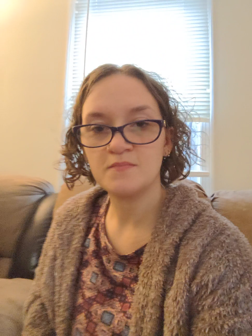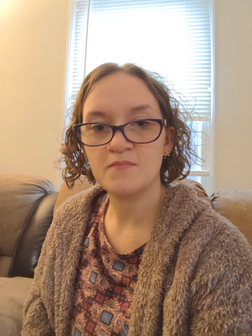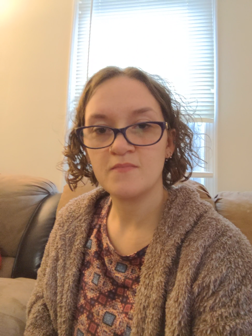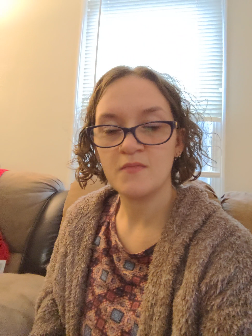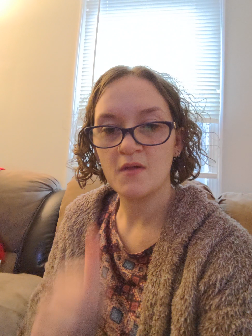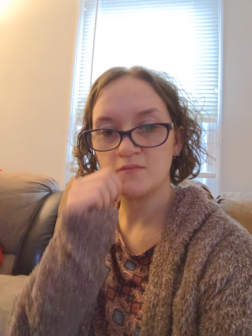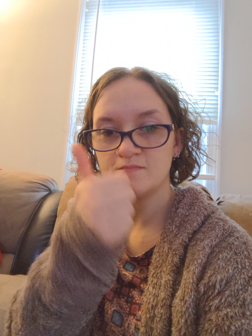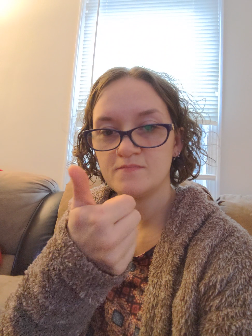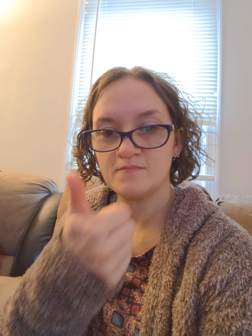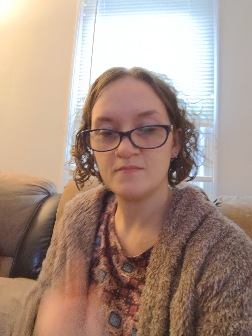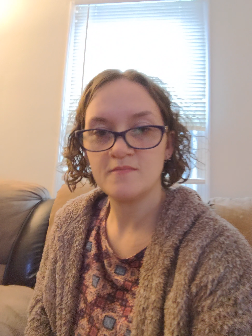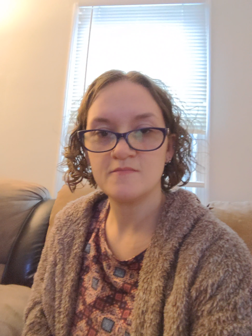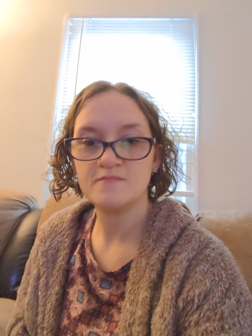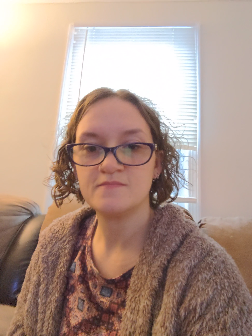tomorrow